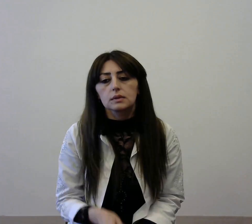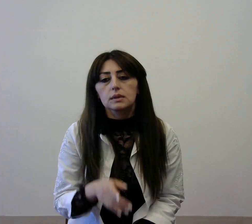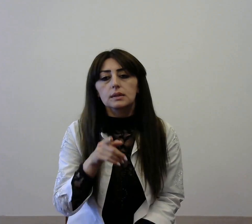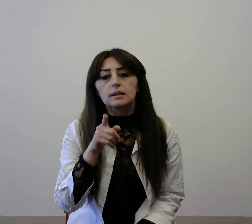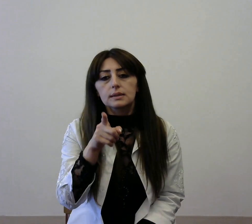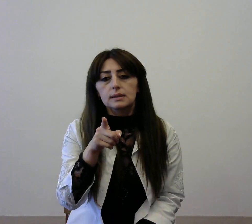siz